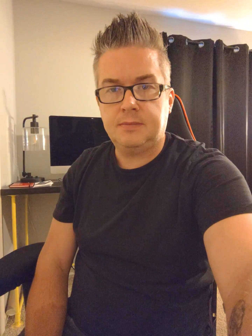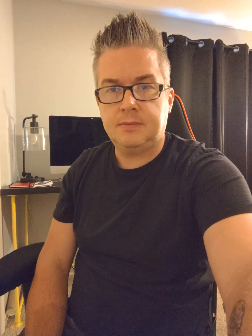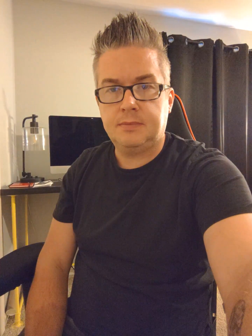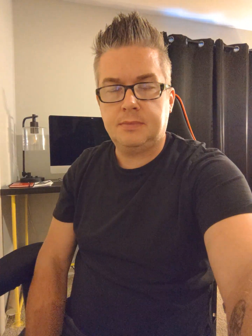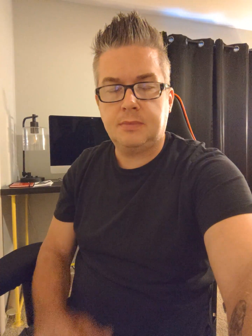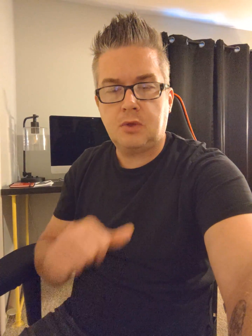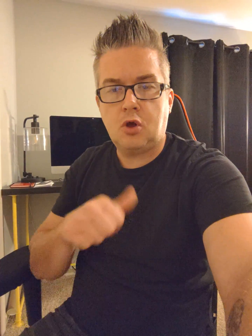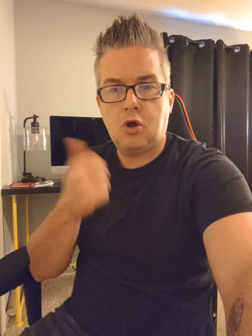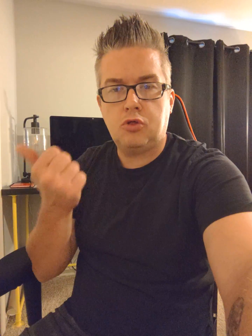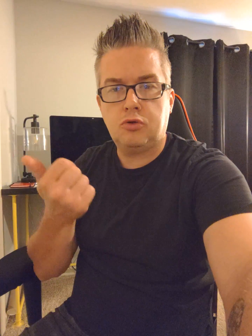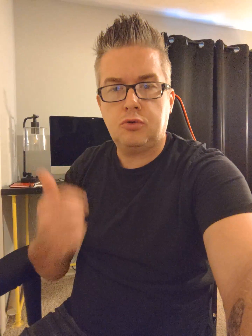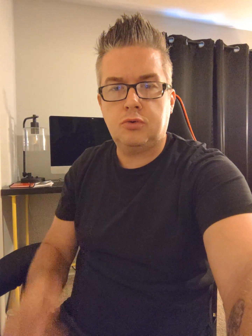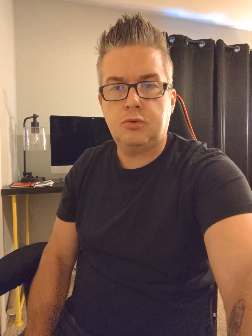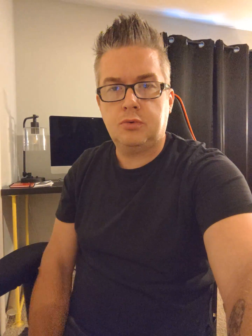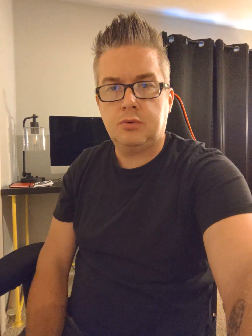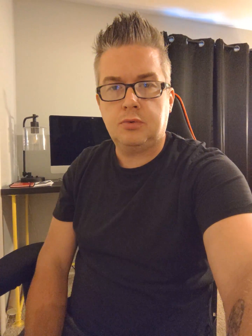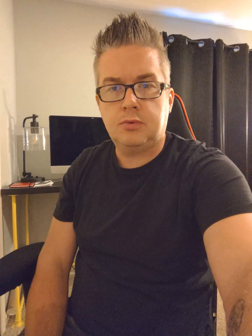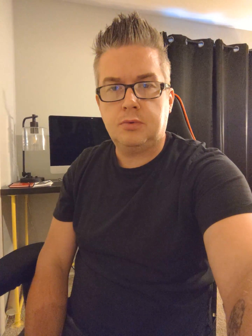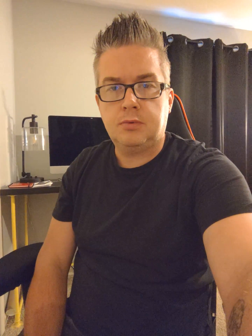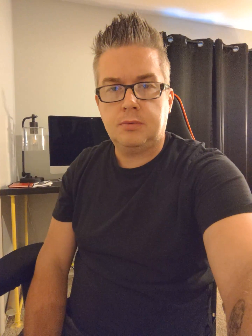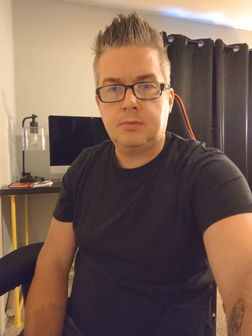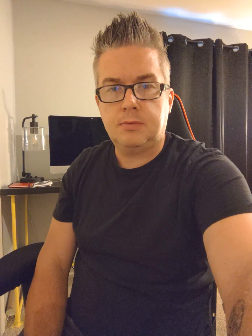other